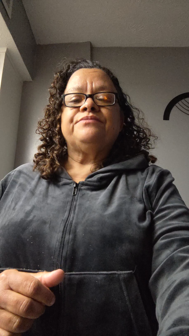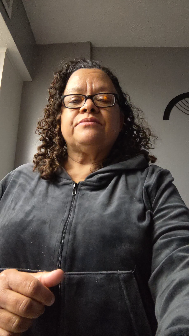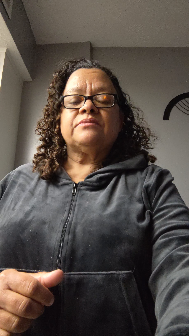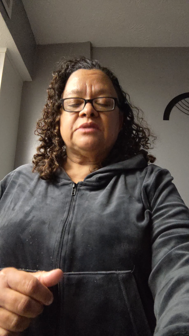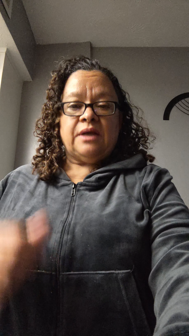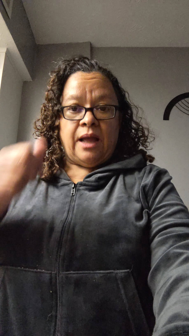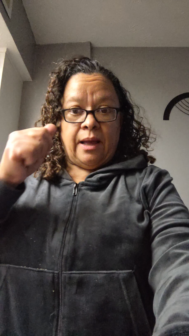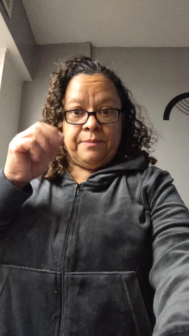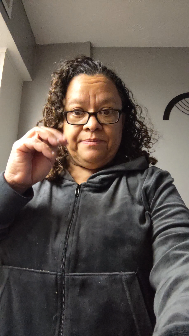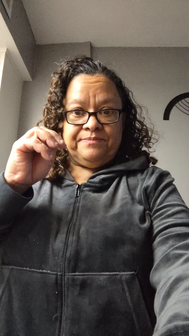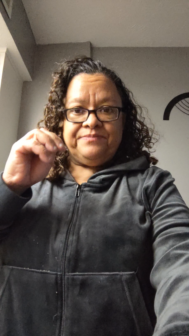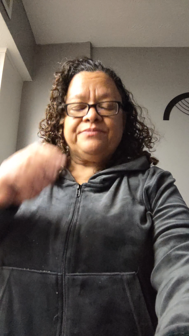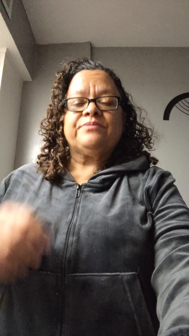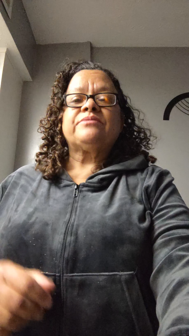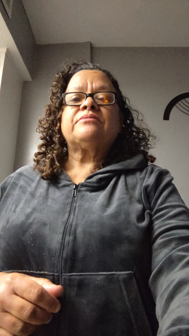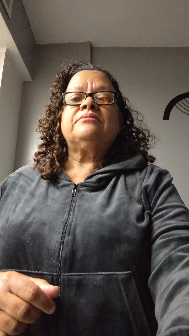am